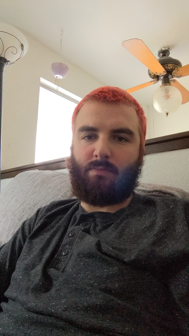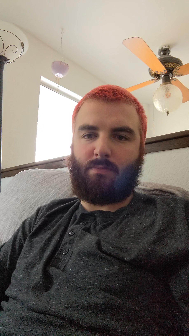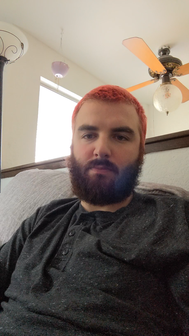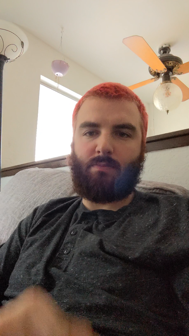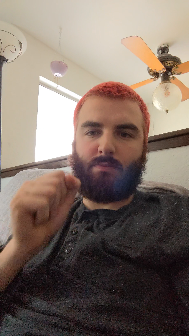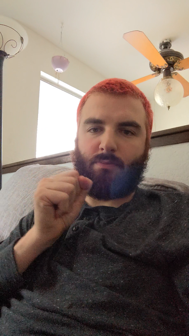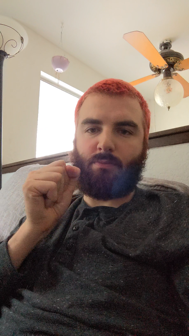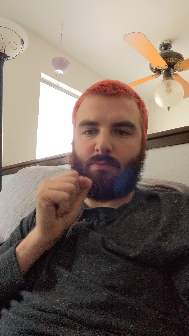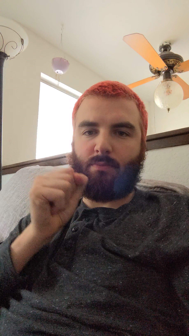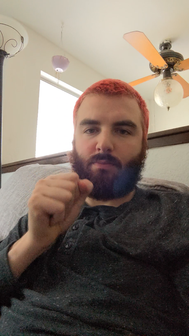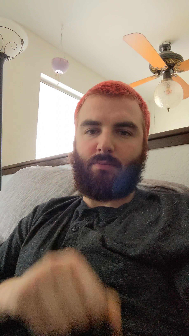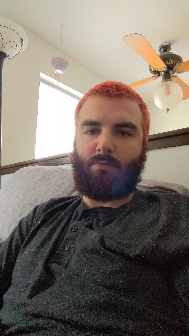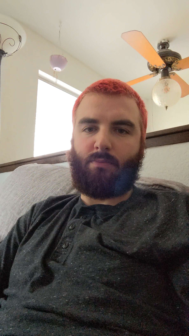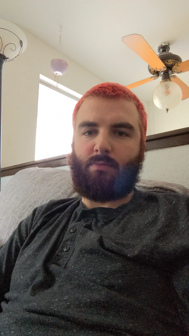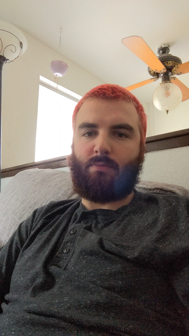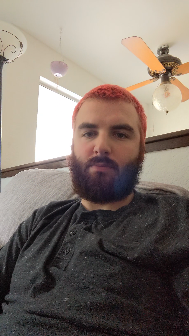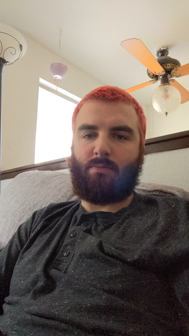cold